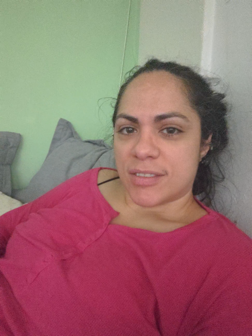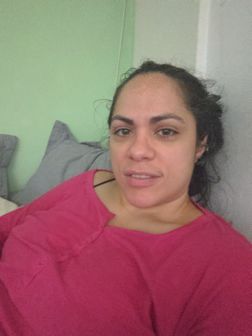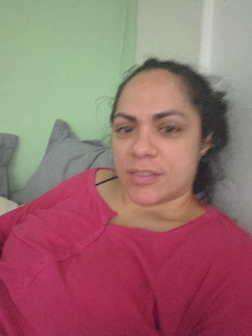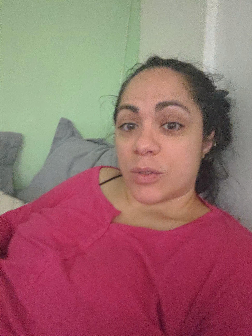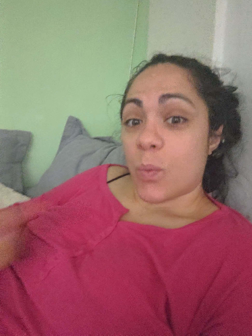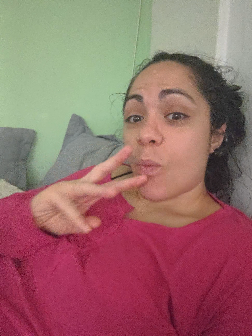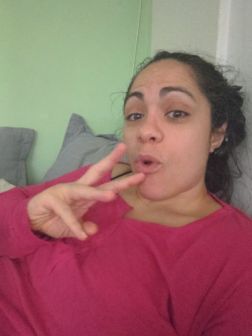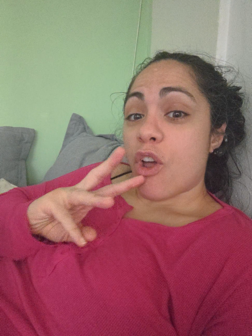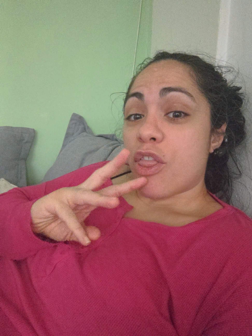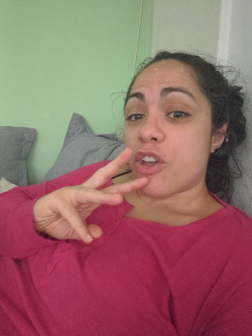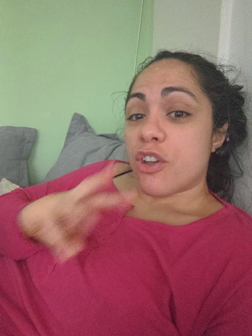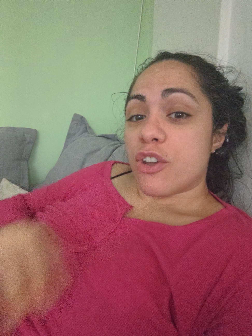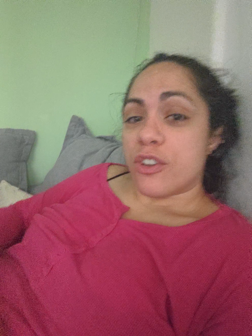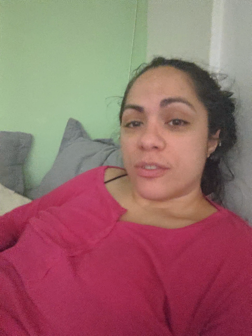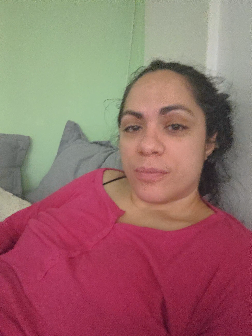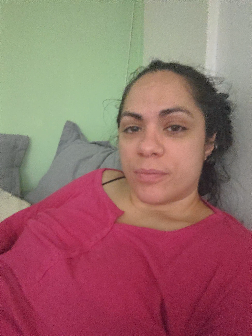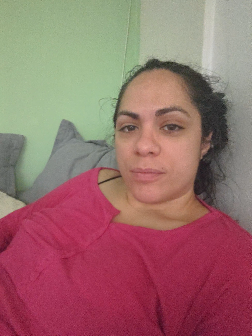water